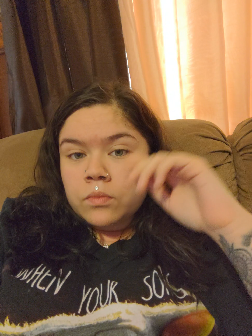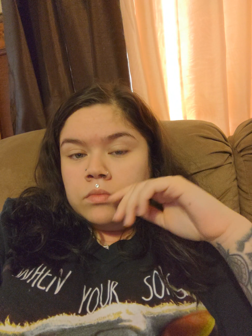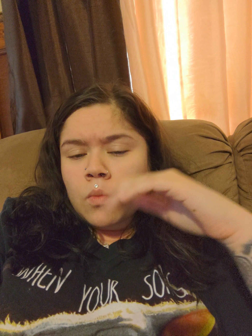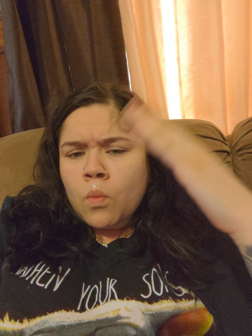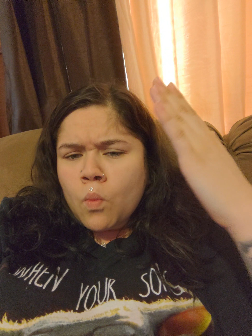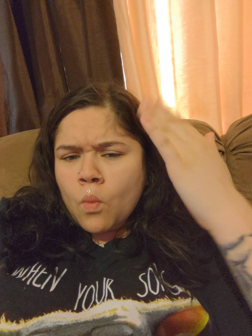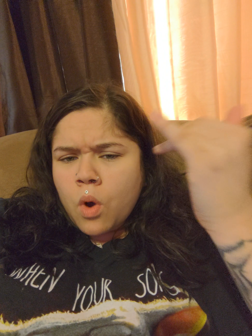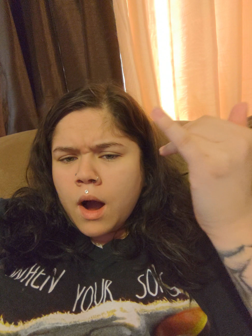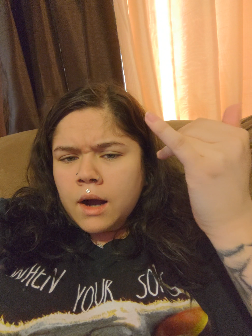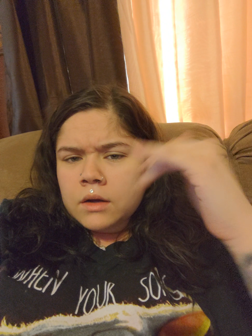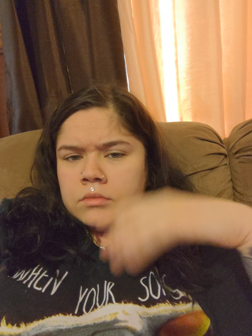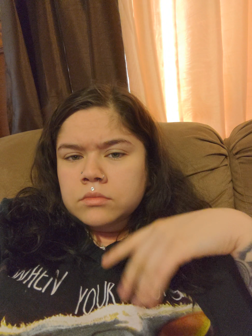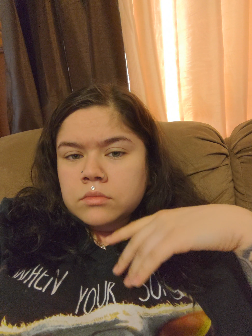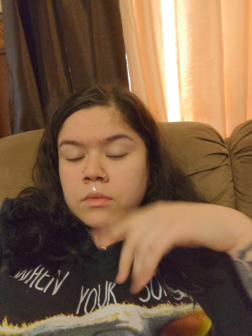why